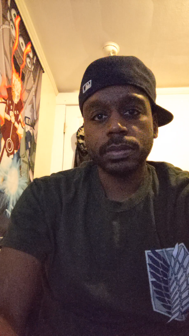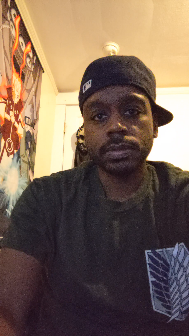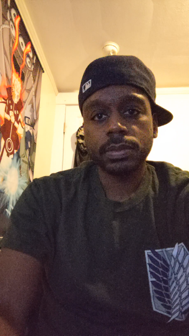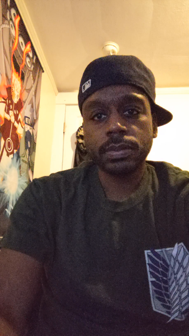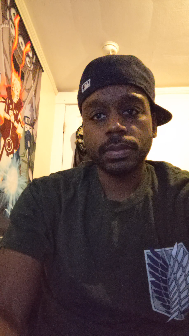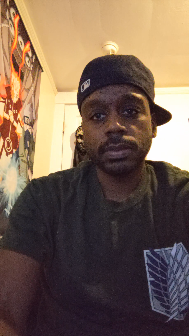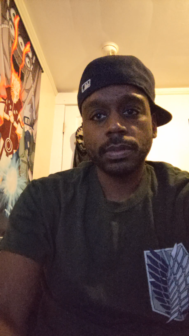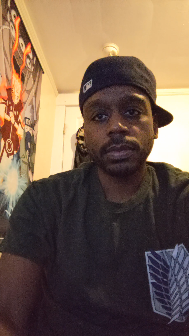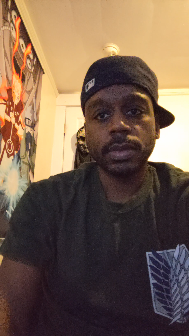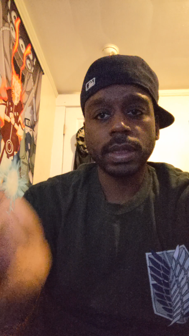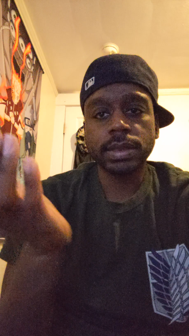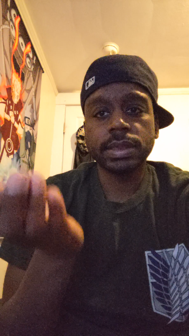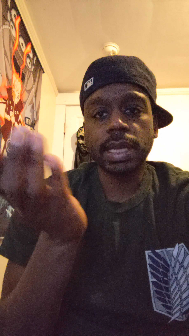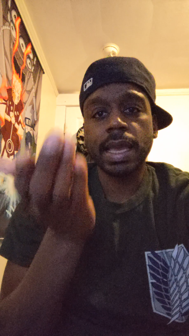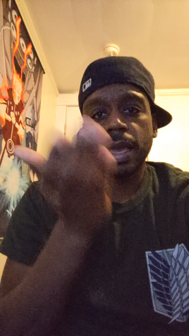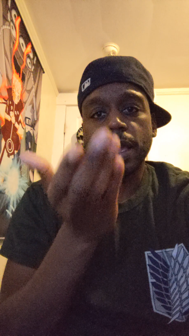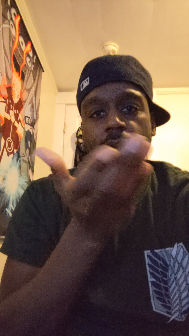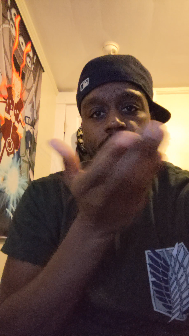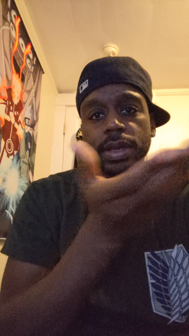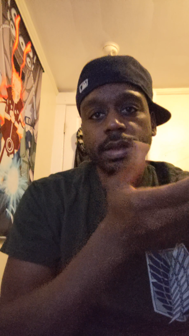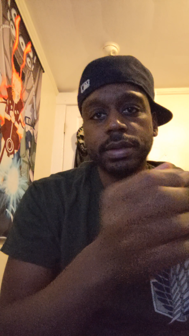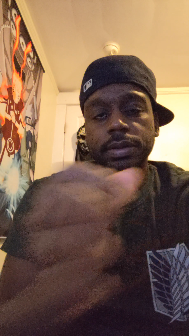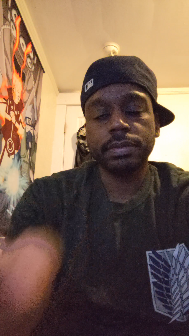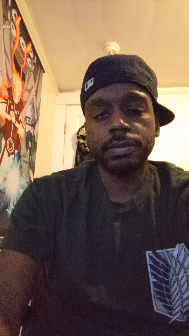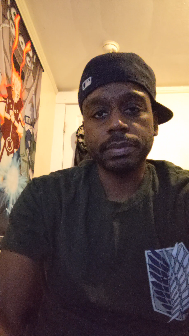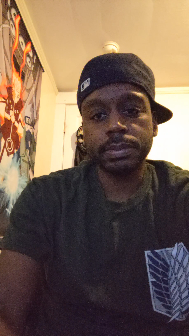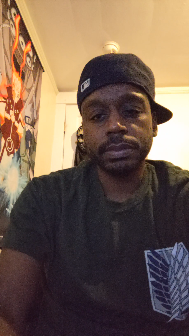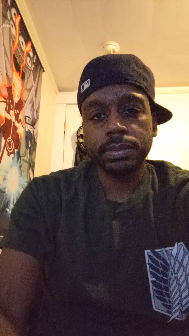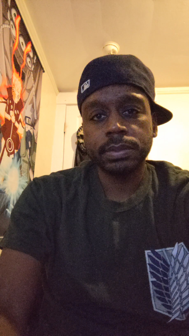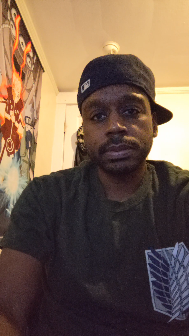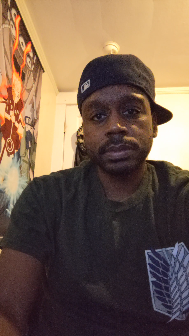carry